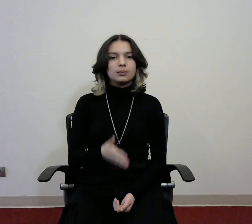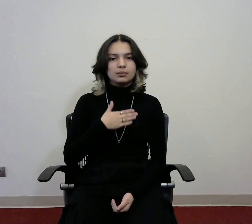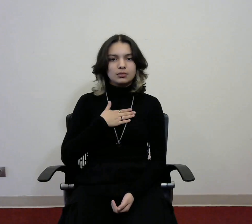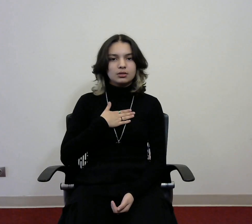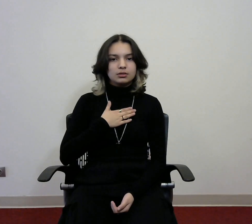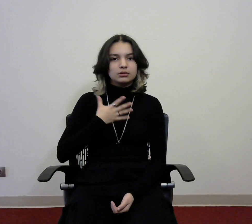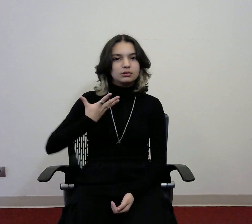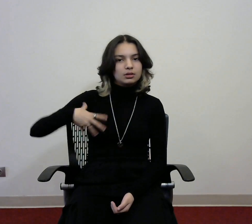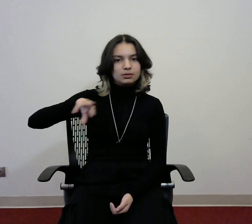biz